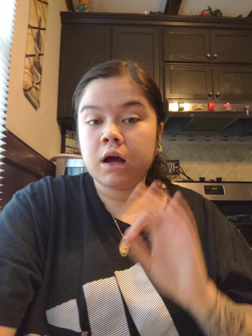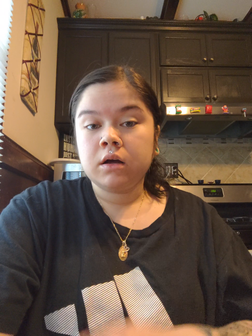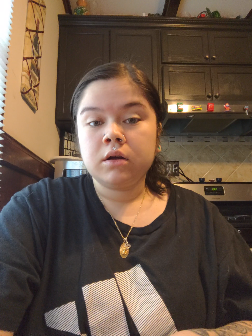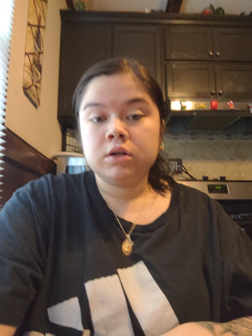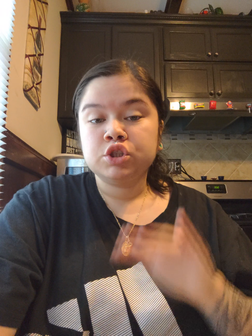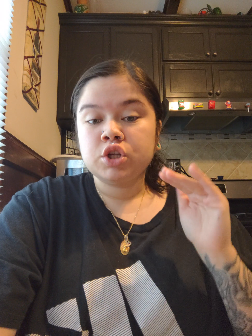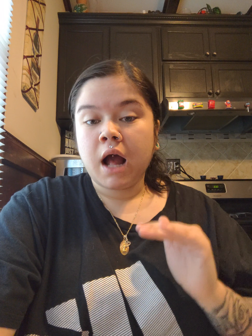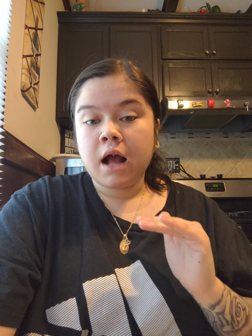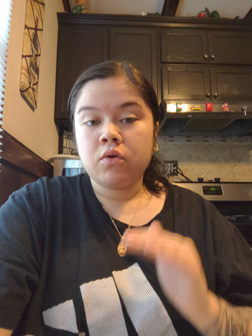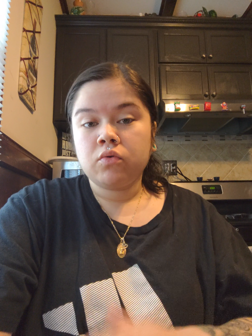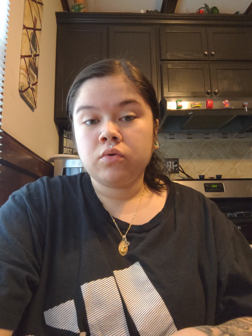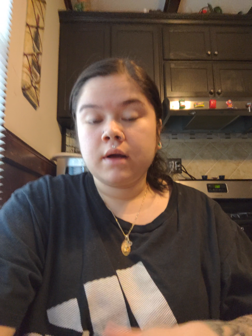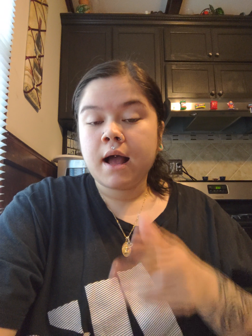child